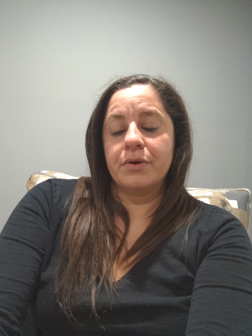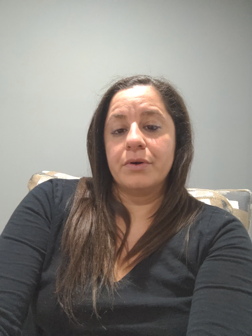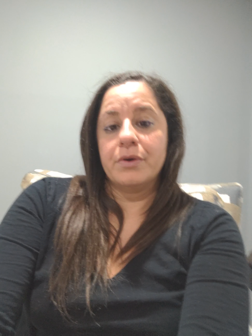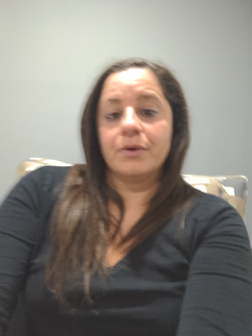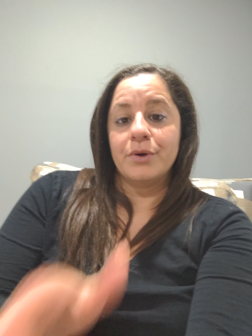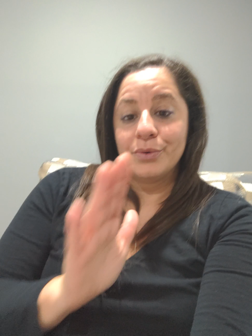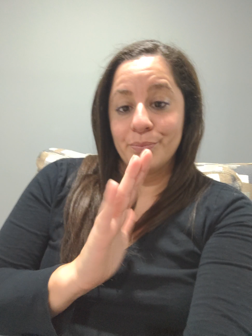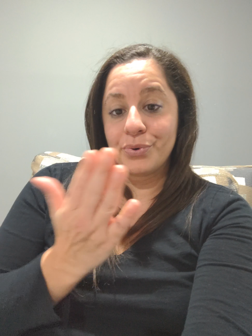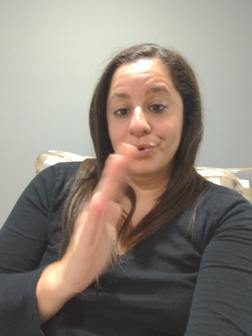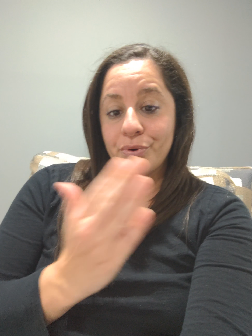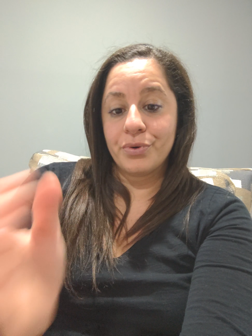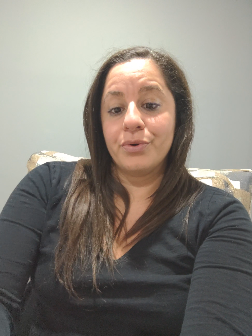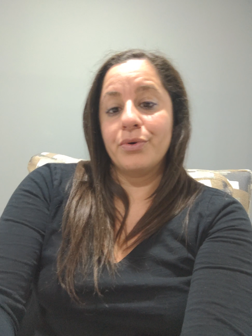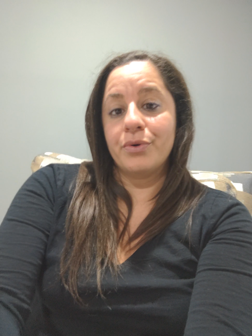book